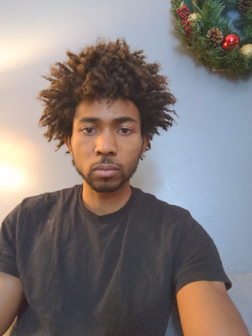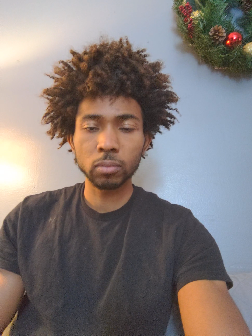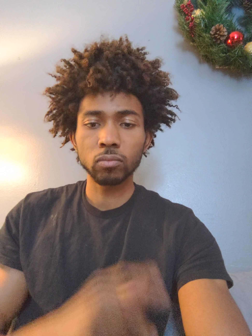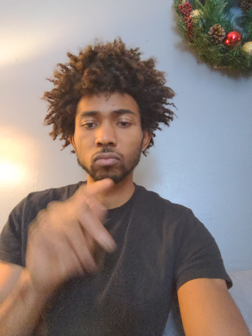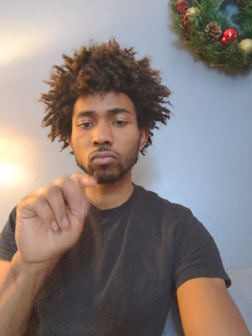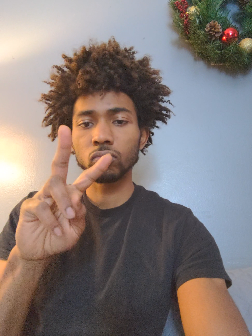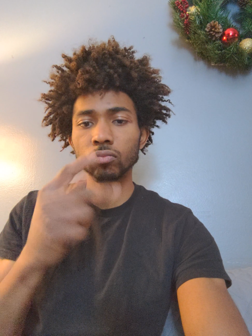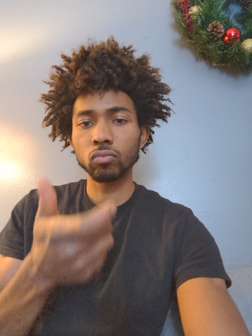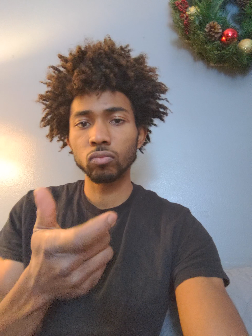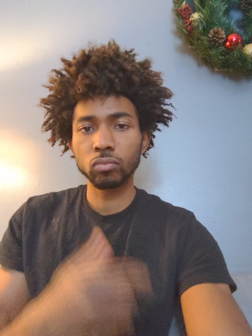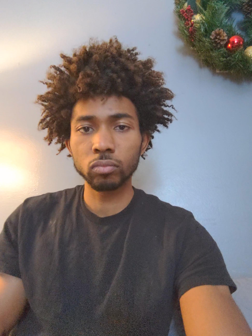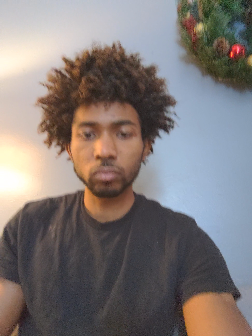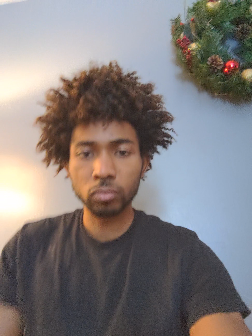TV